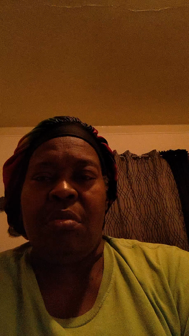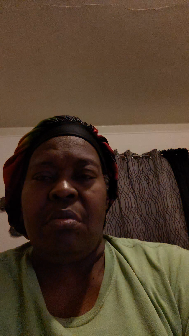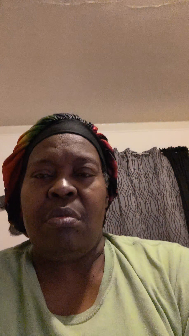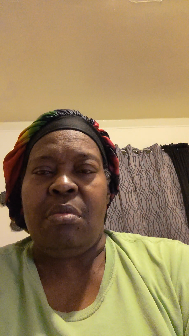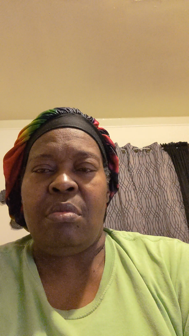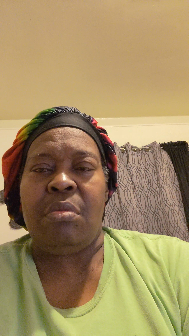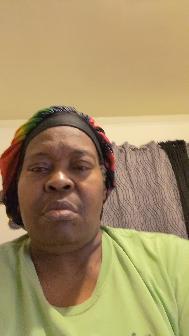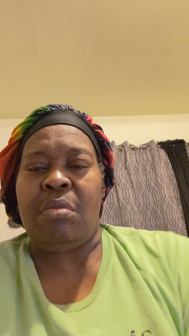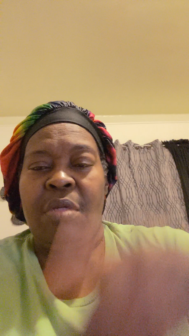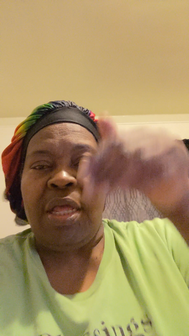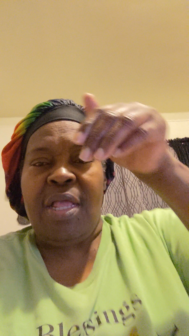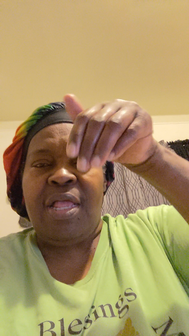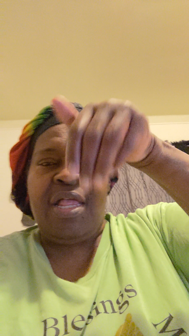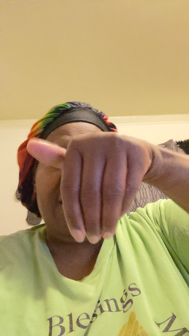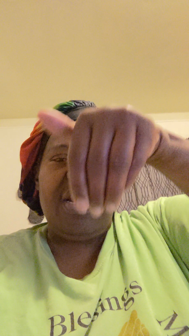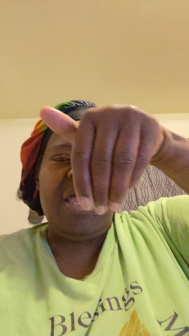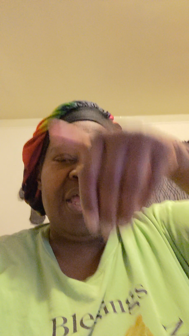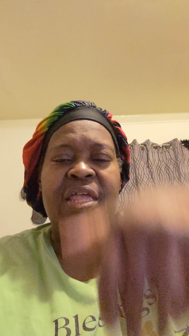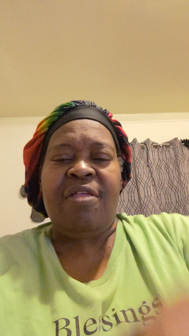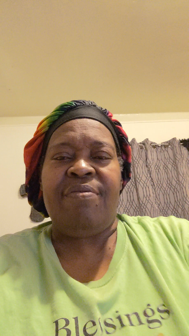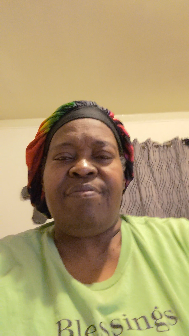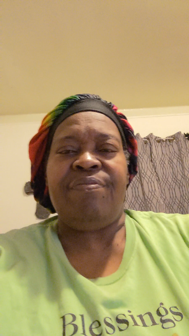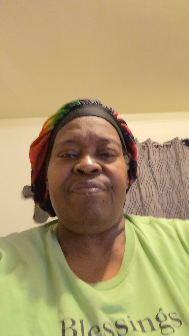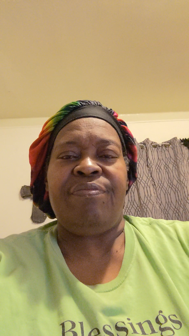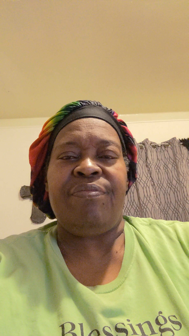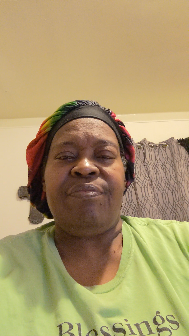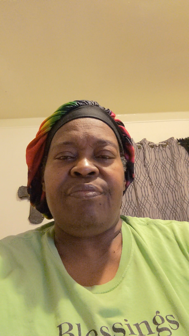night night